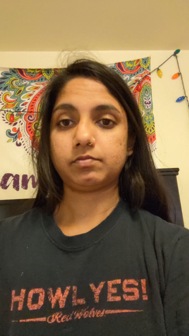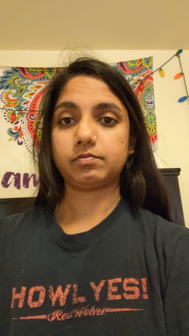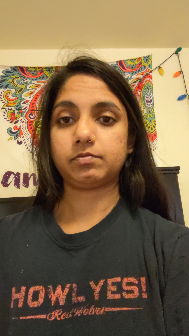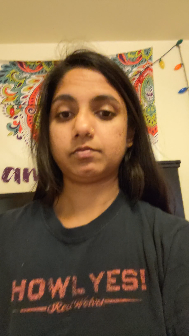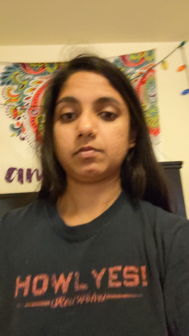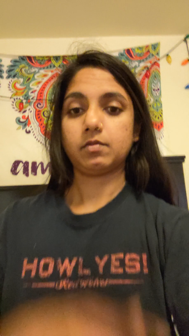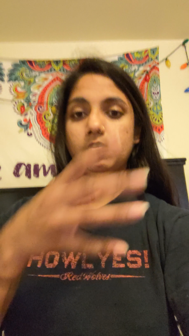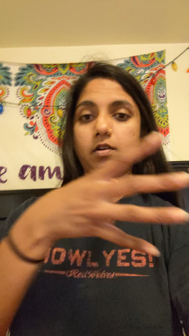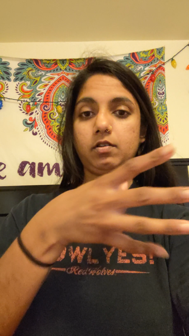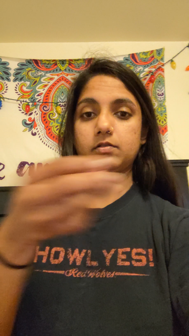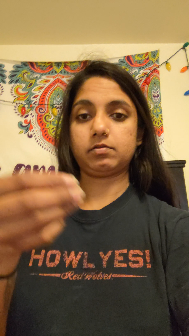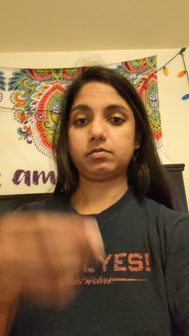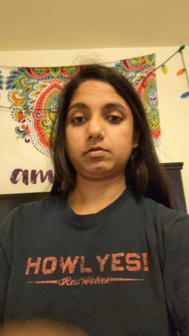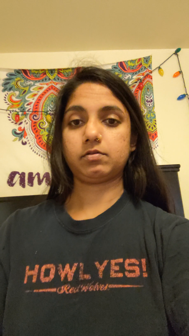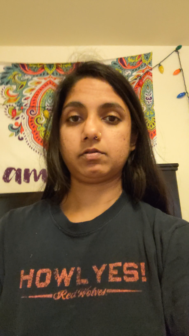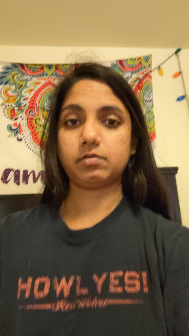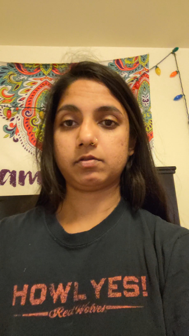and